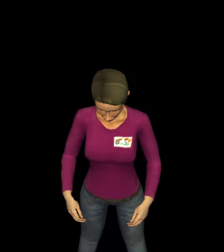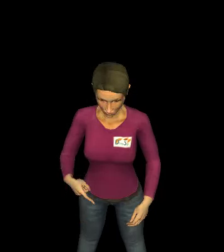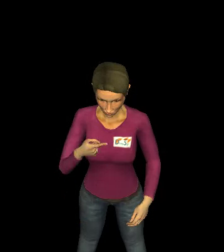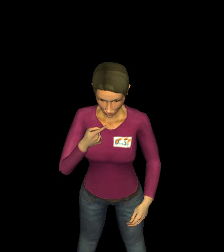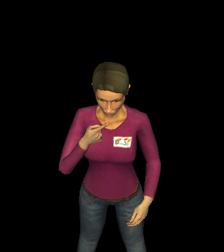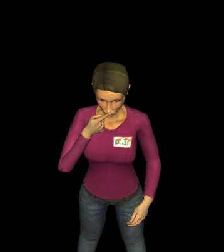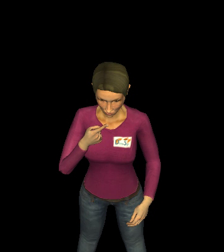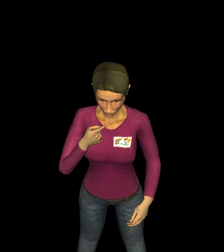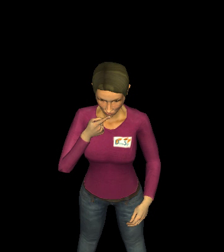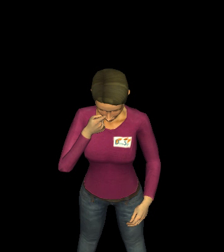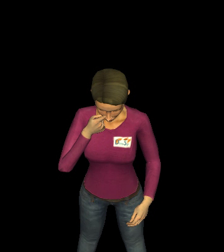طعم